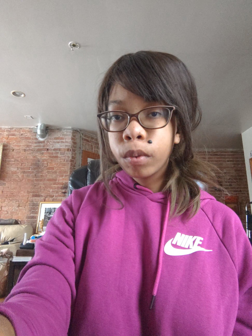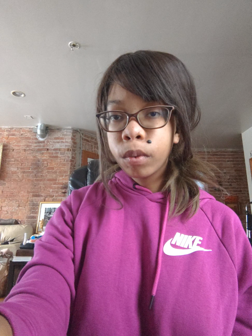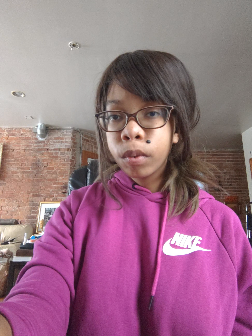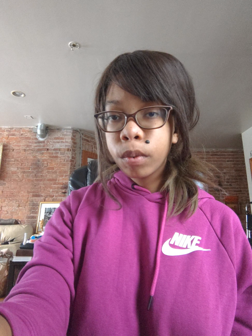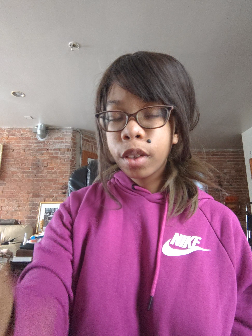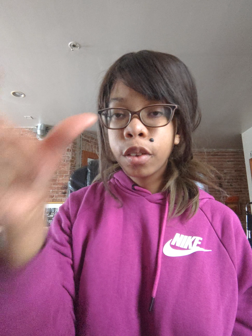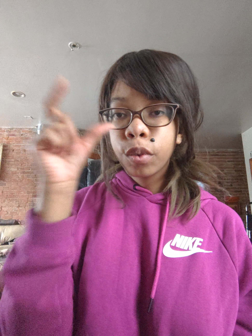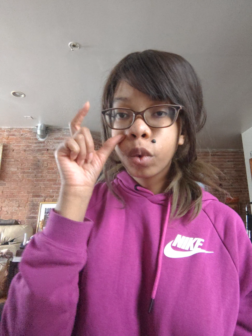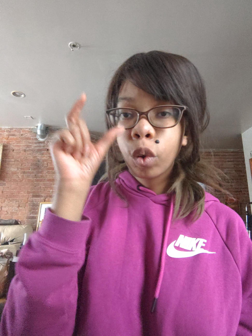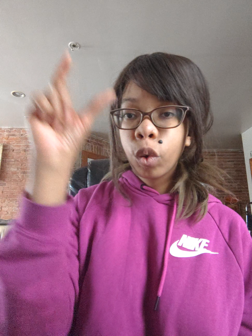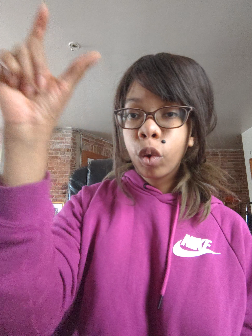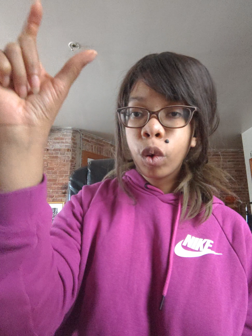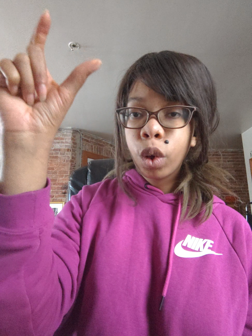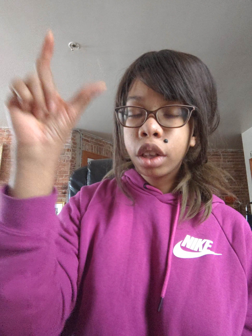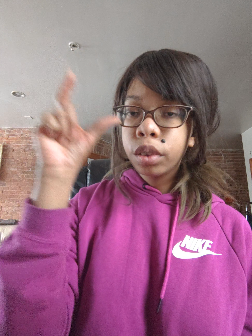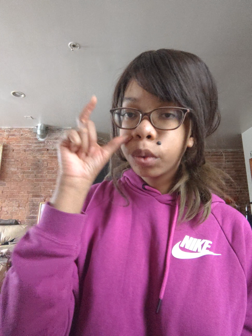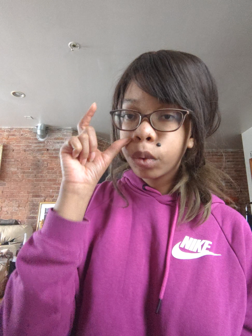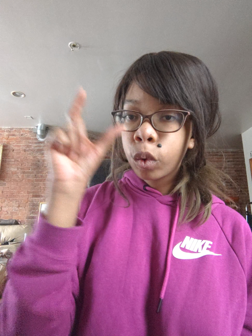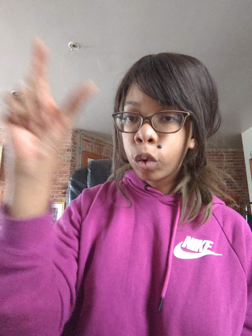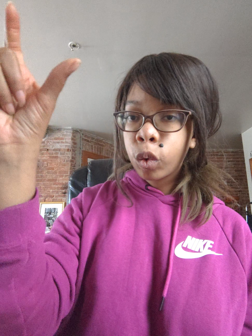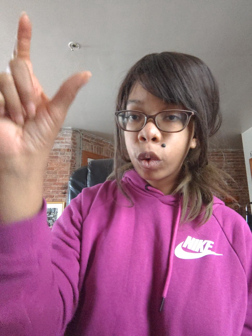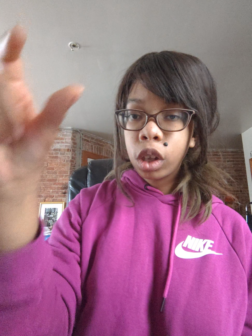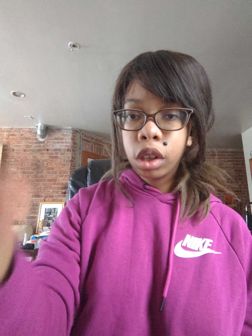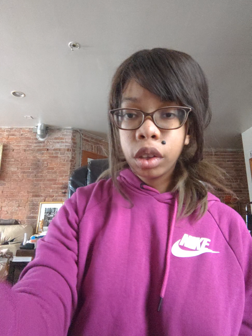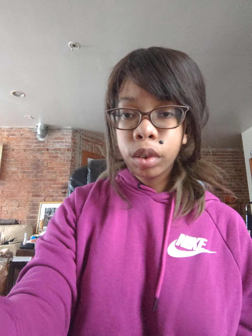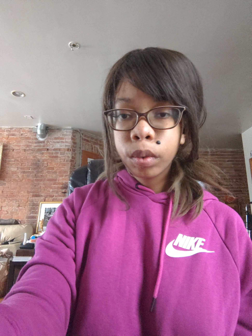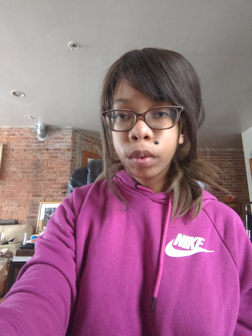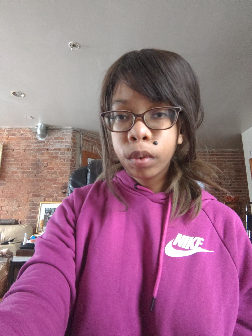moon